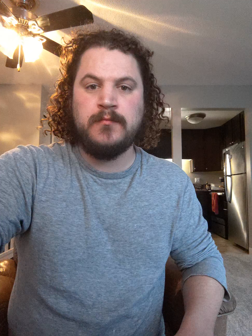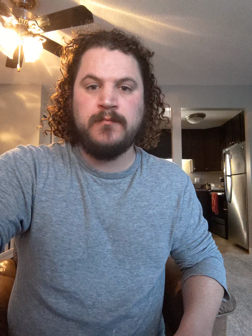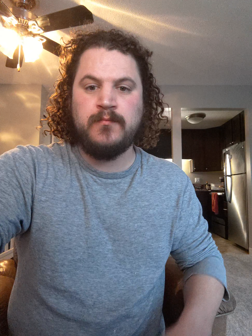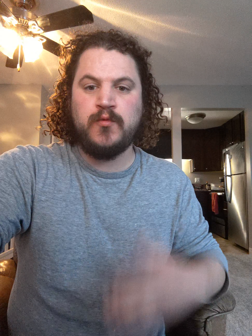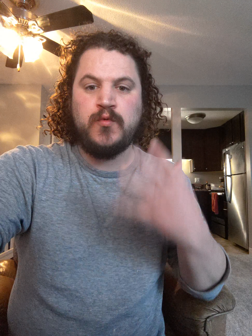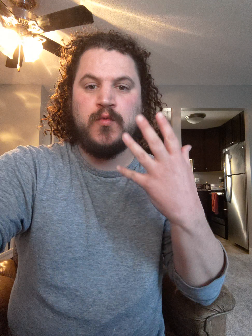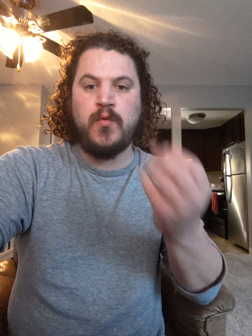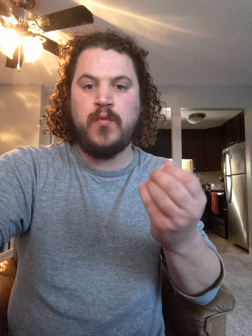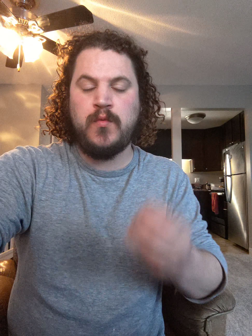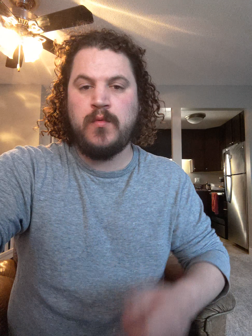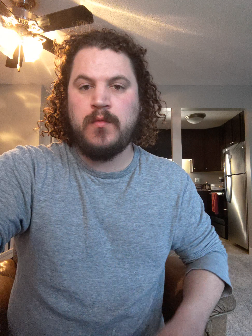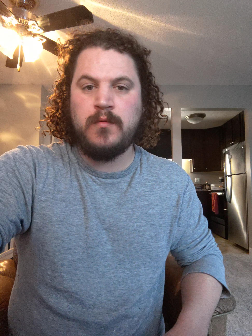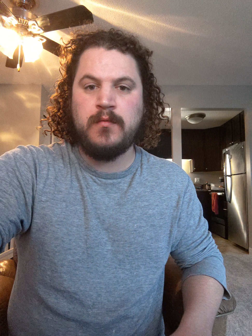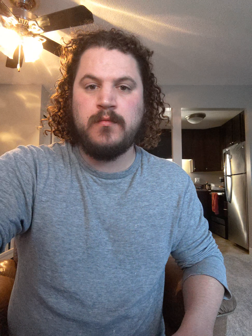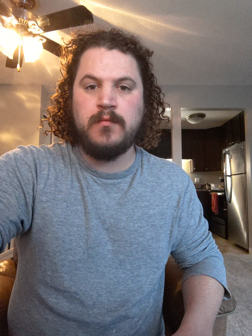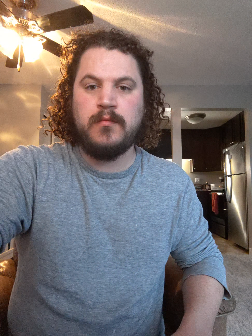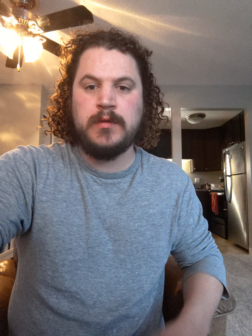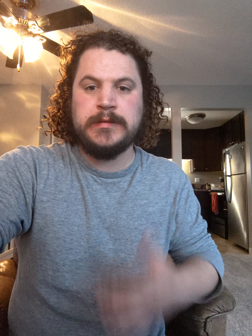go